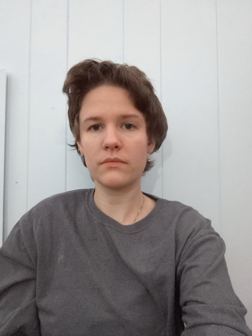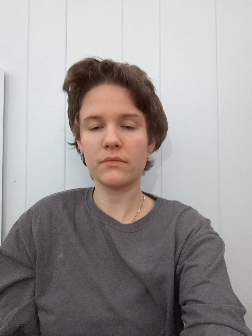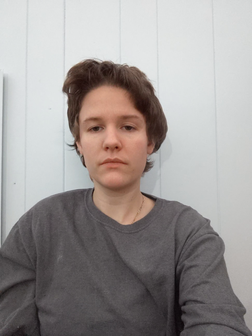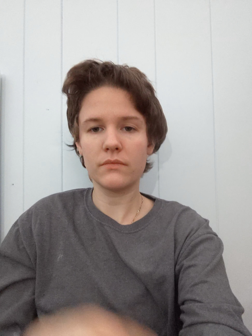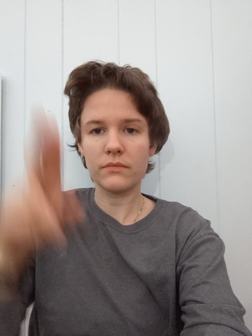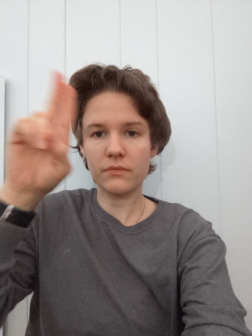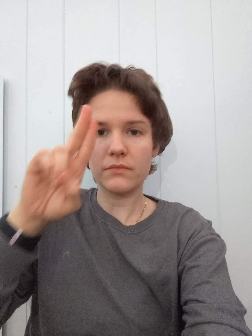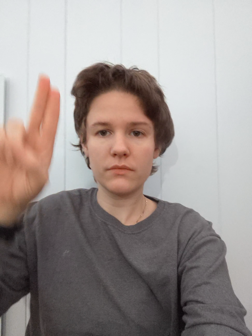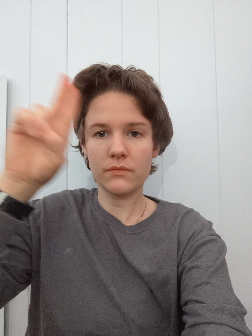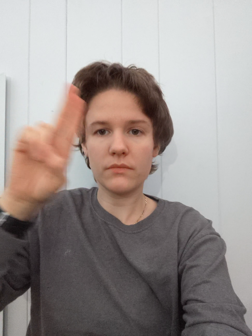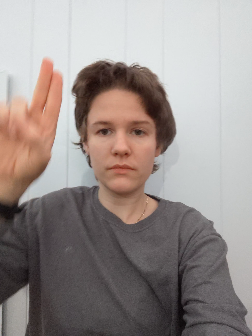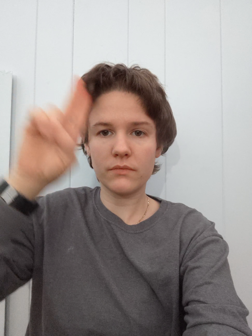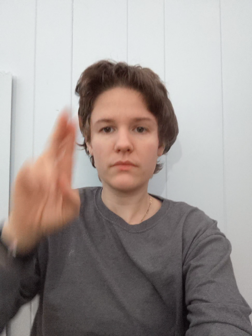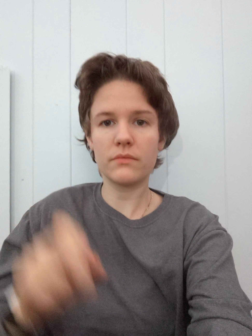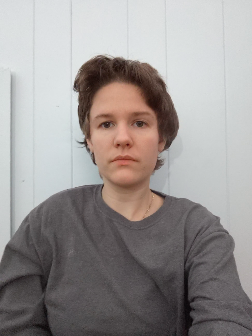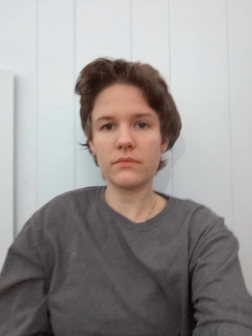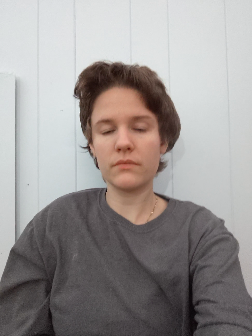uncle